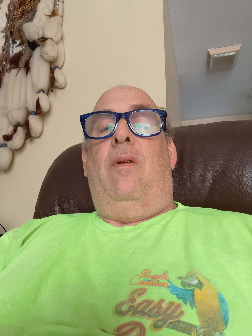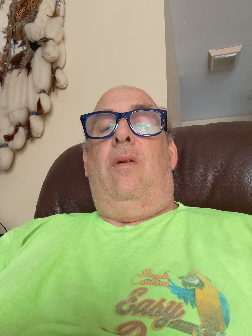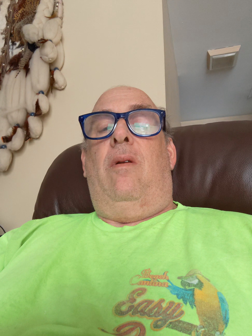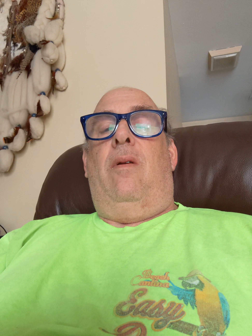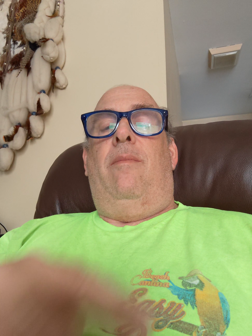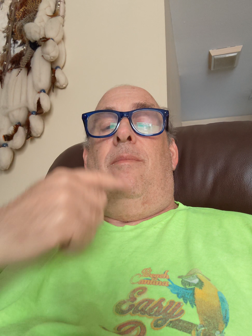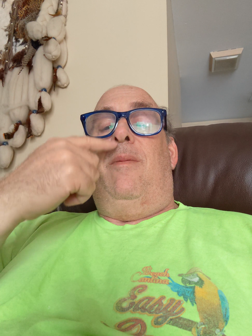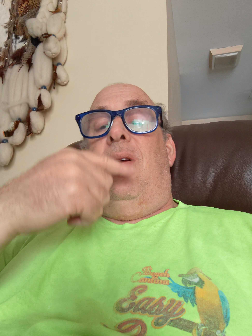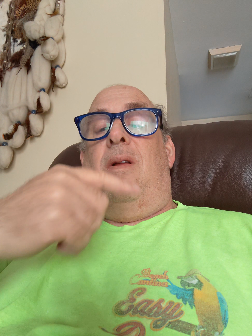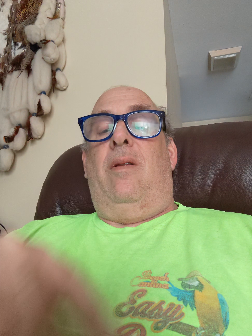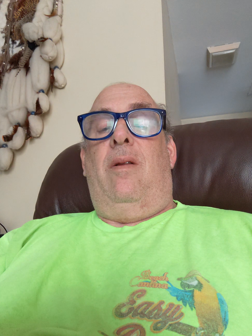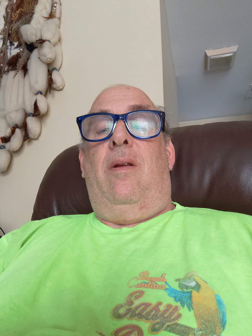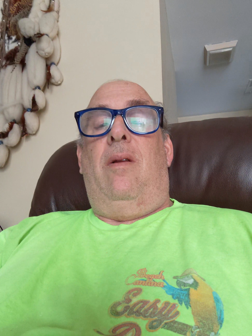mouth